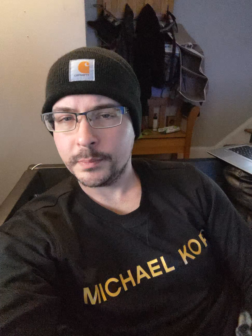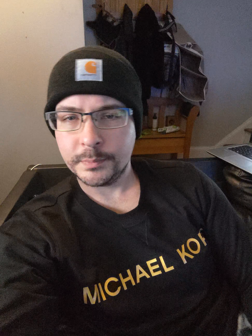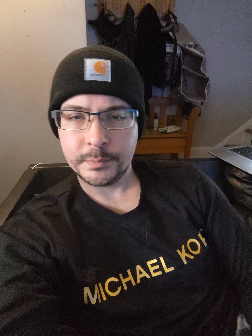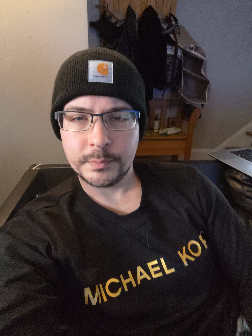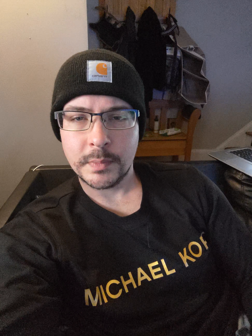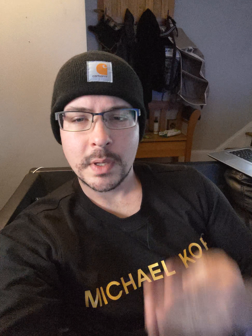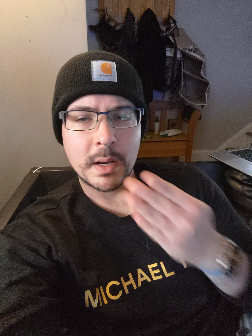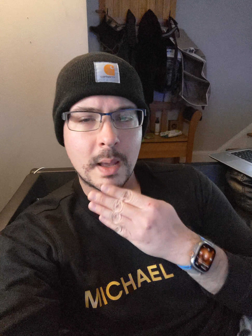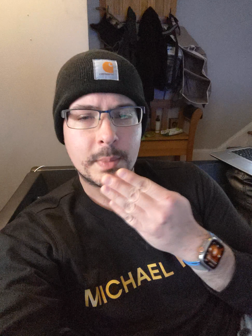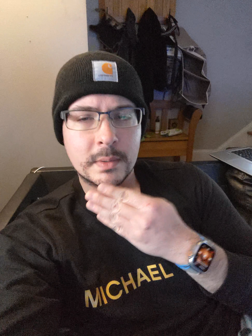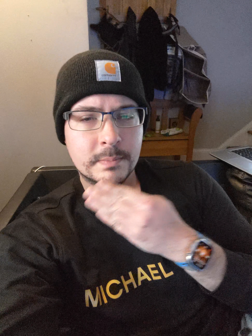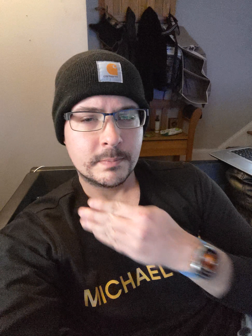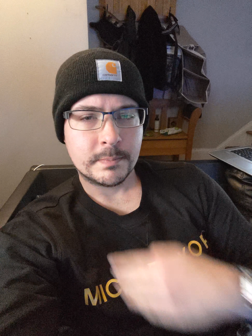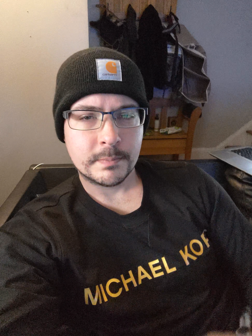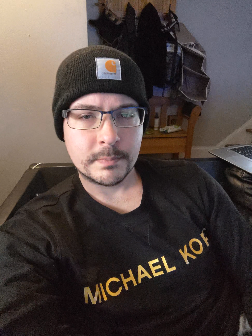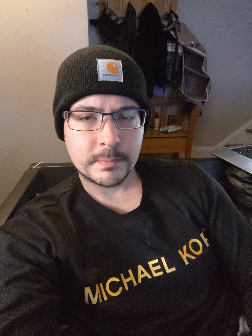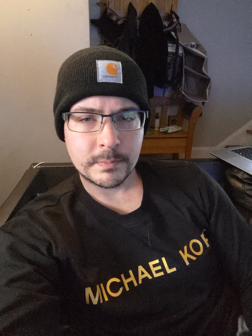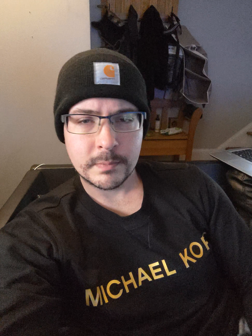napkin